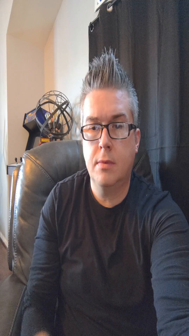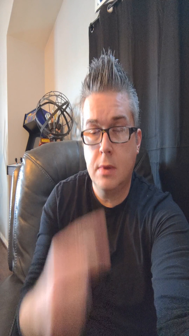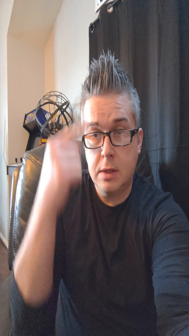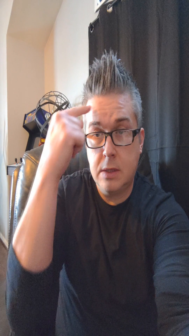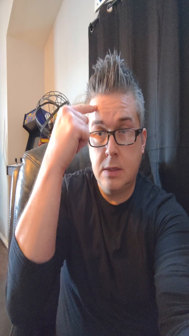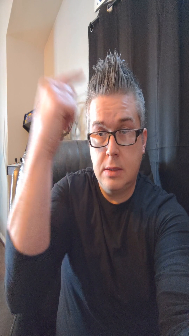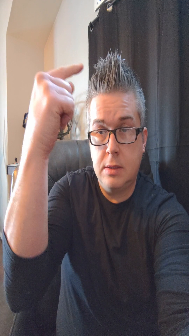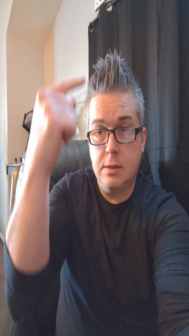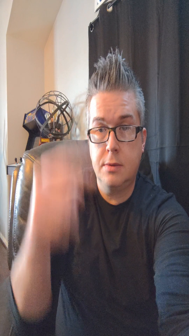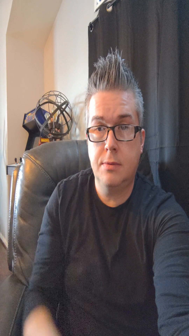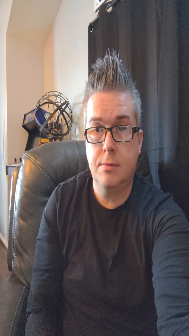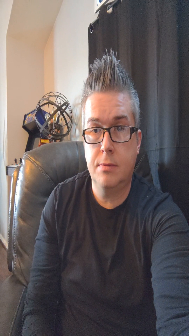penny